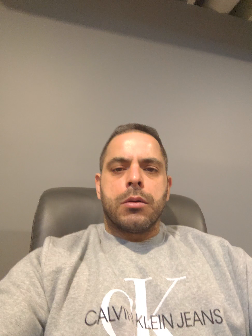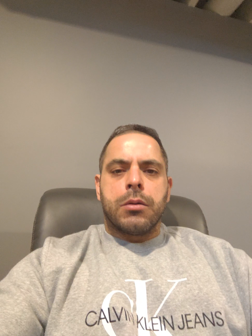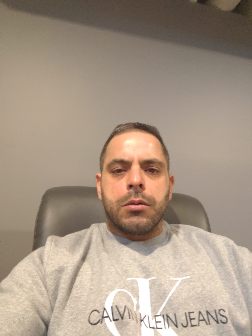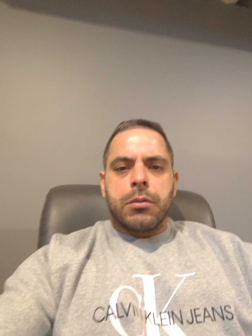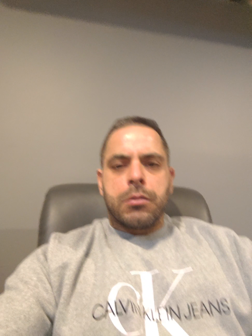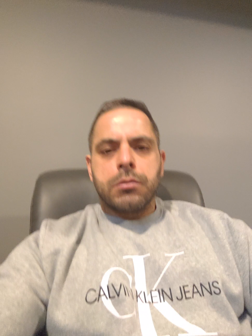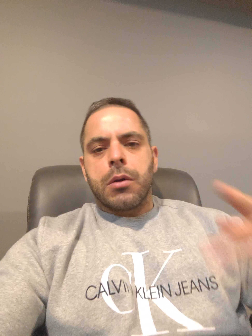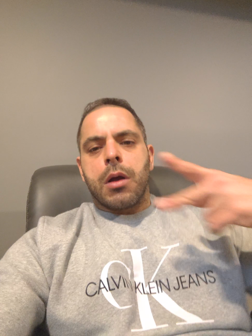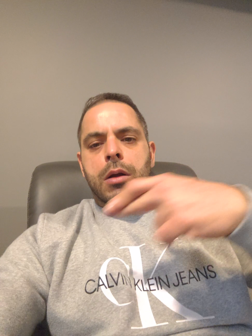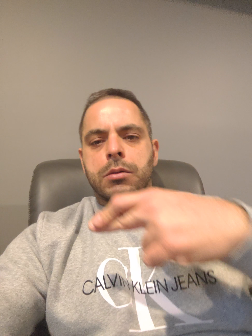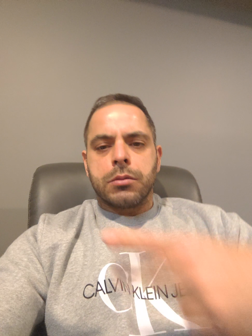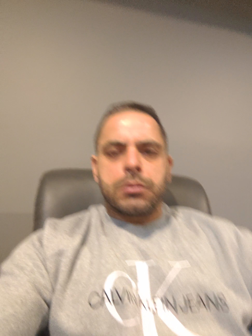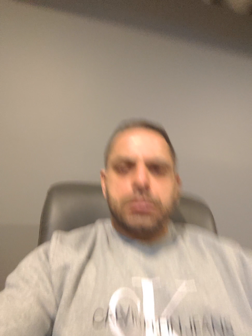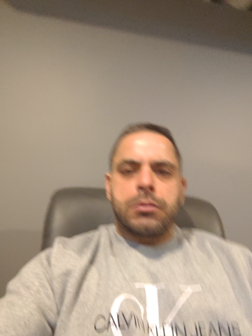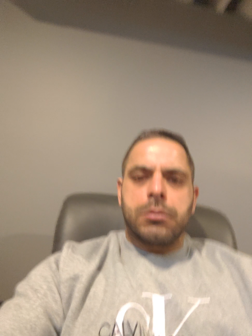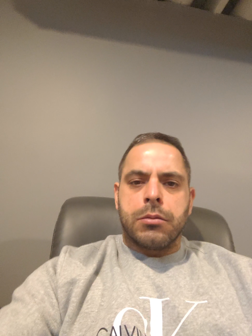cut